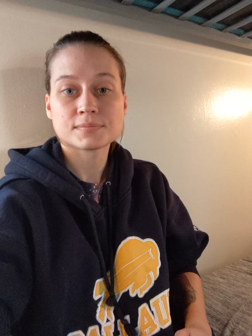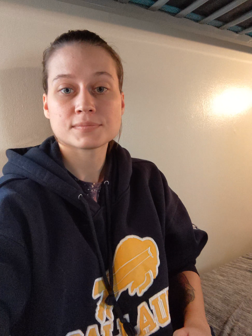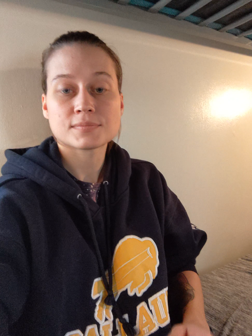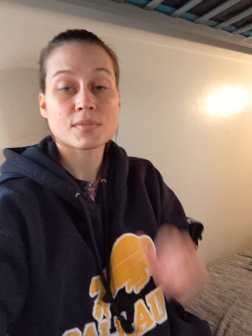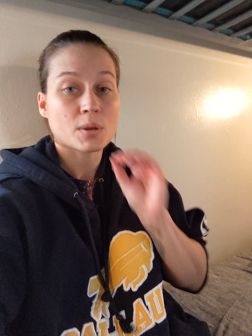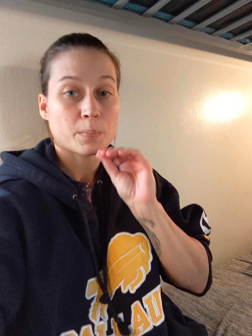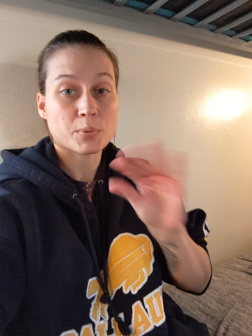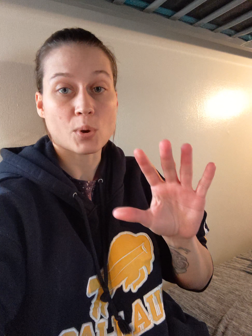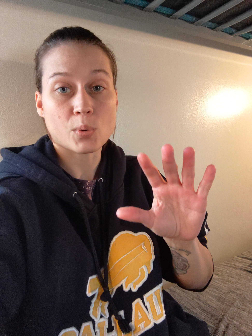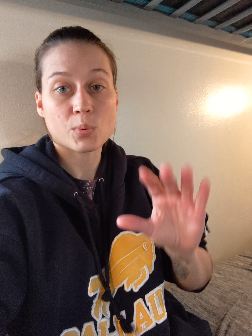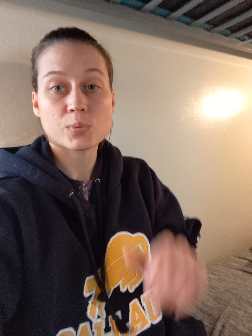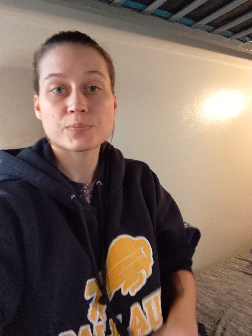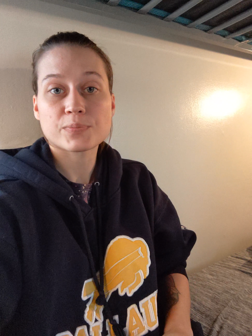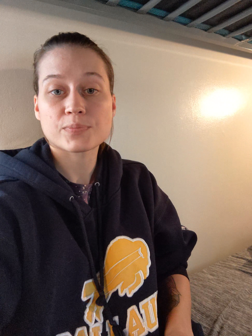blow